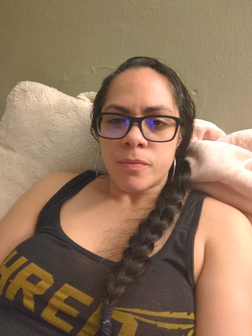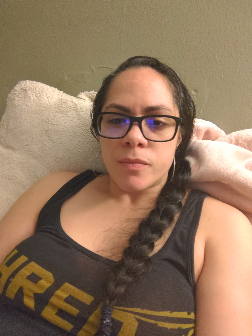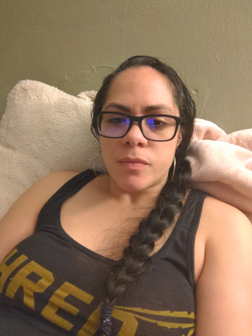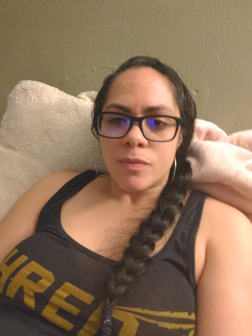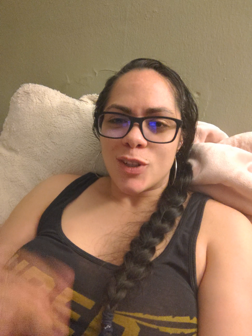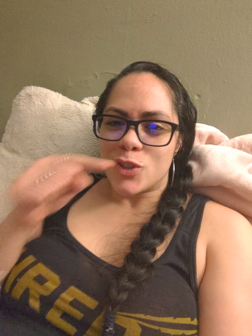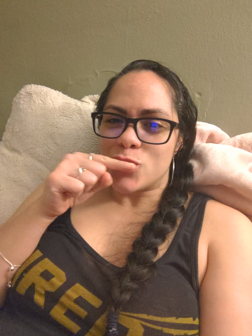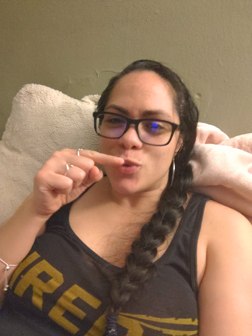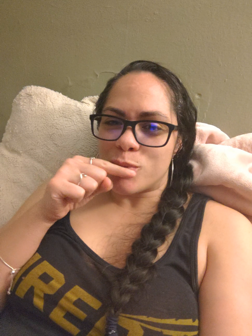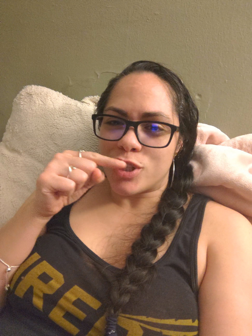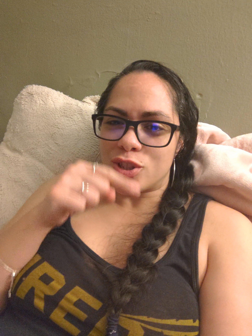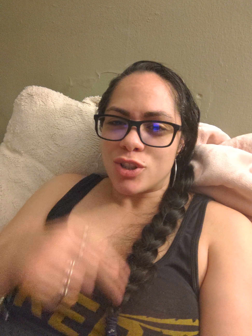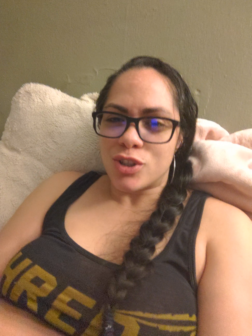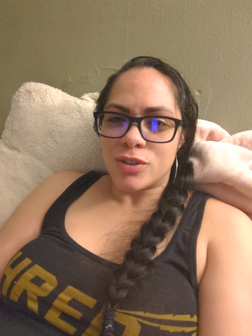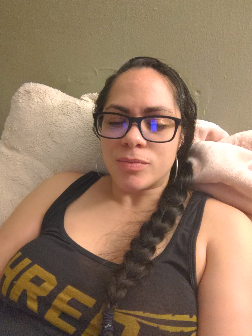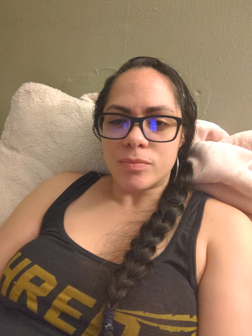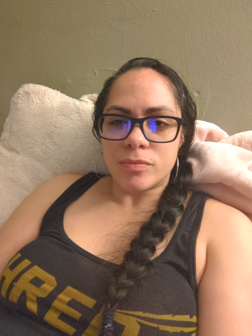toothbrush